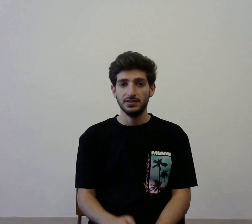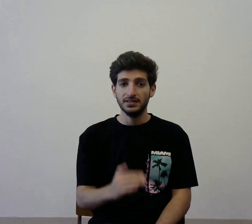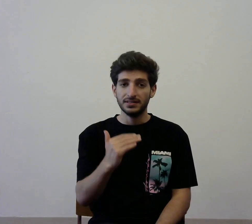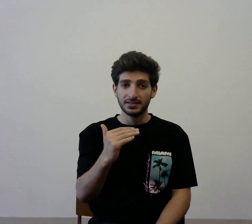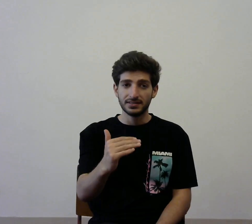siz